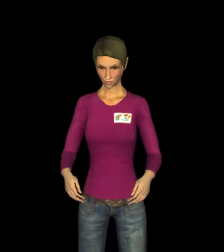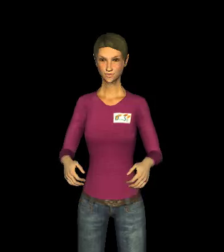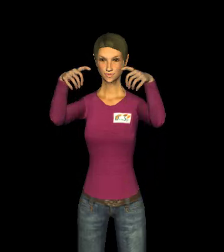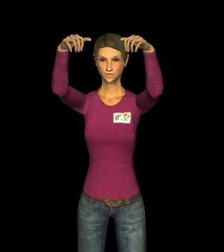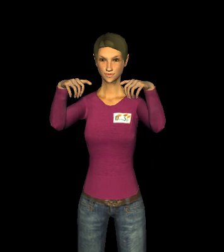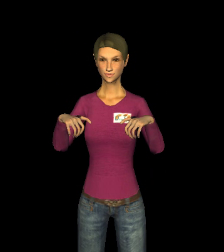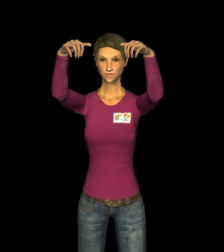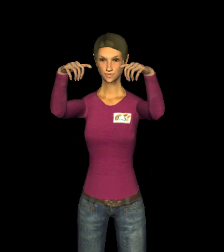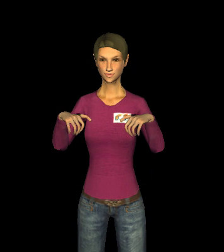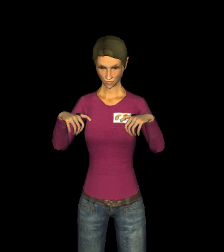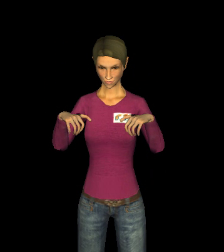مطر